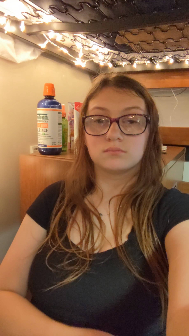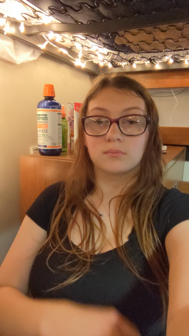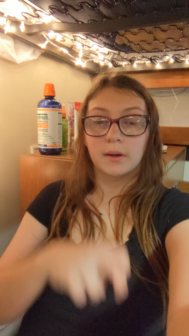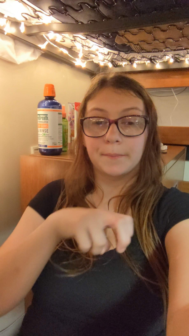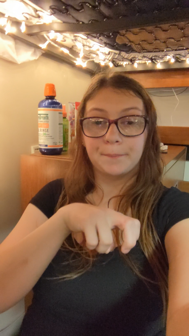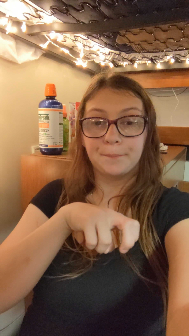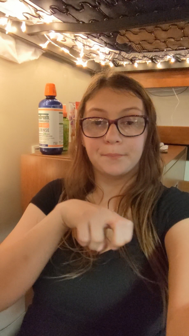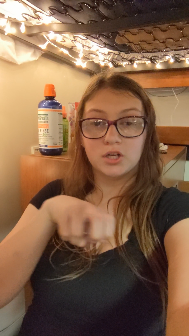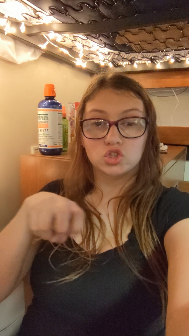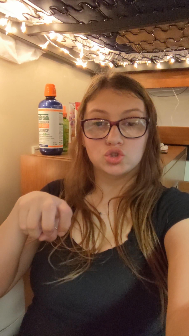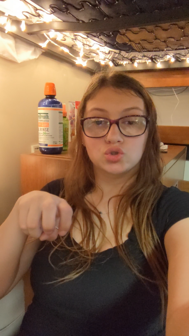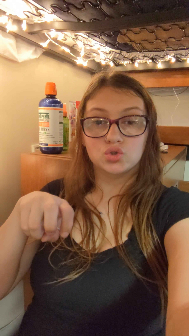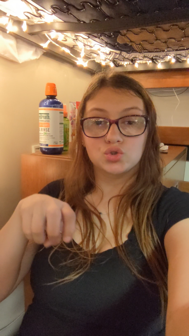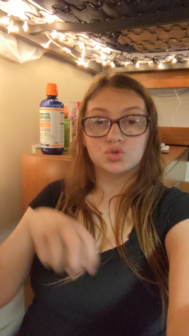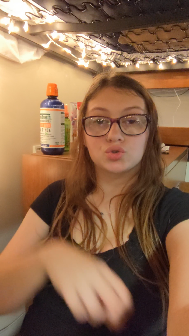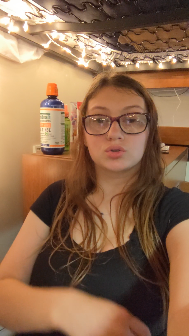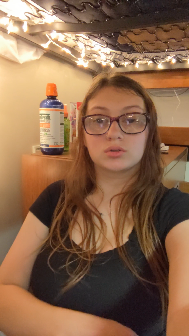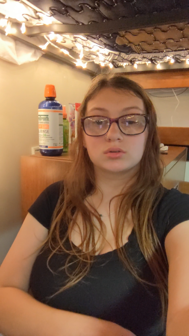bench